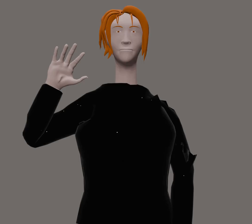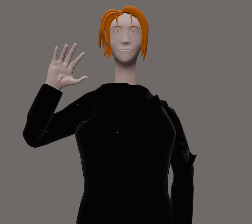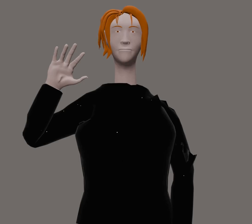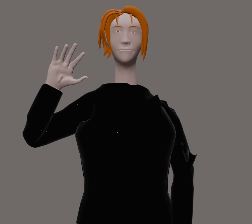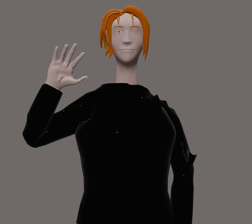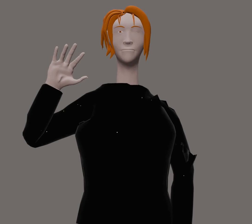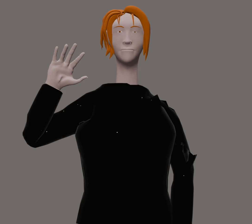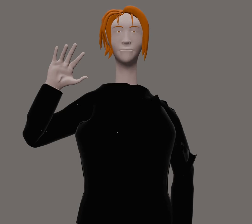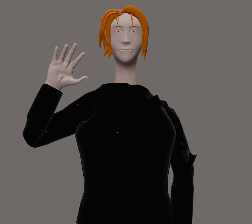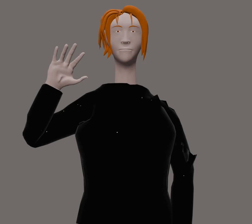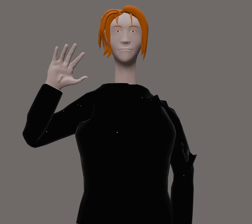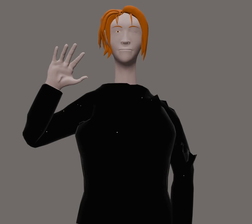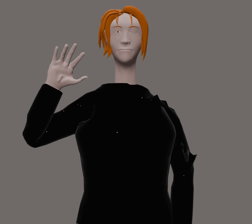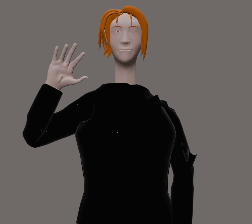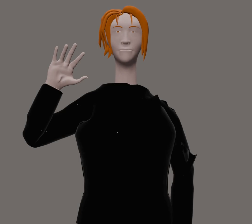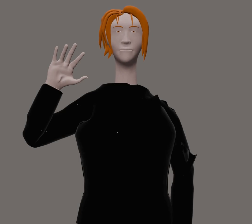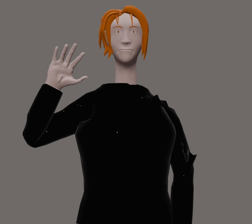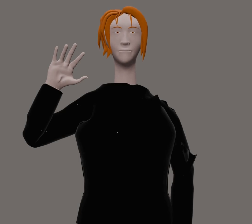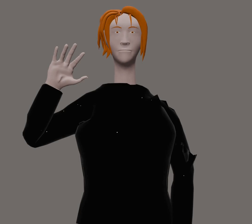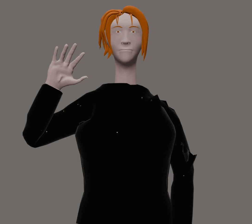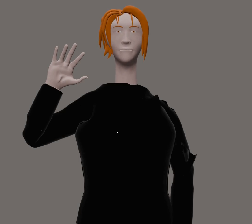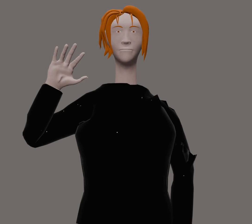Blow Dry